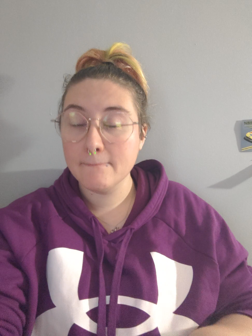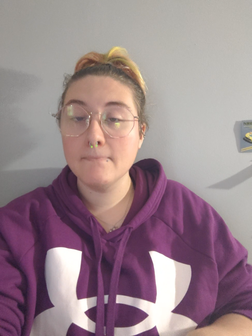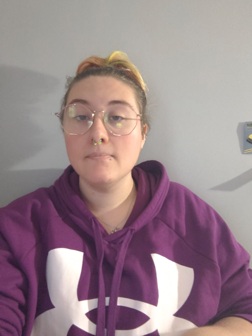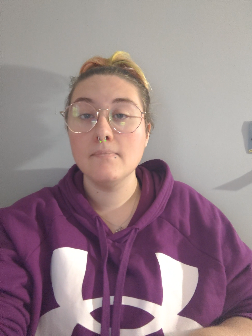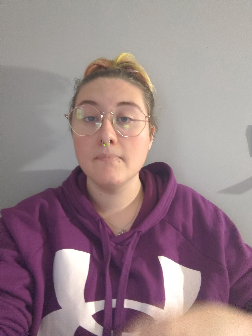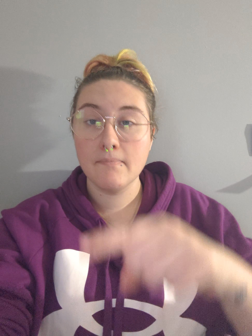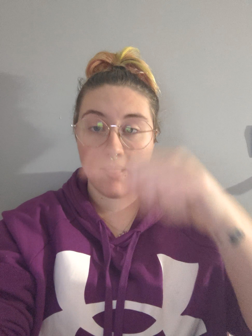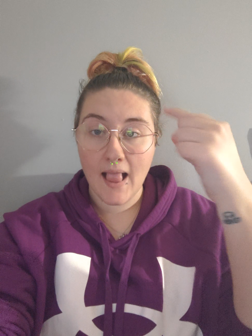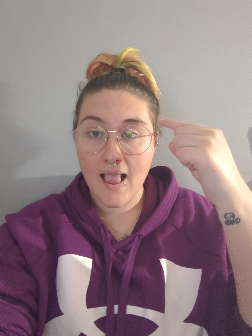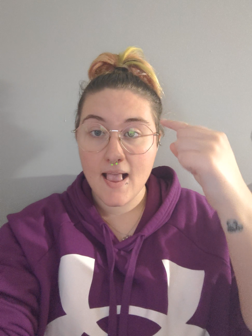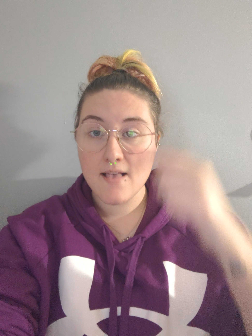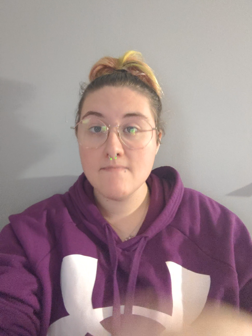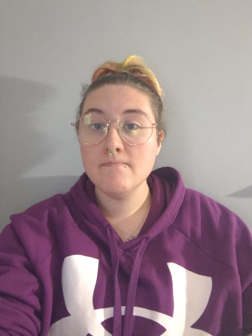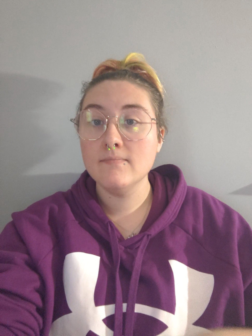black